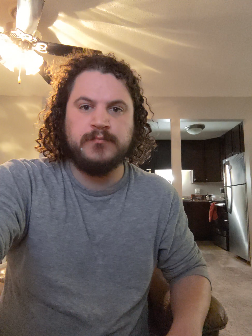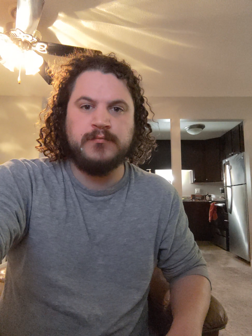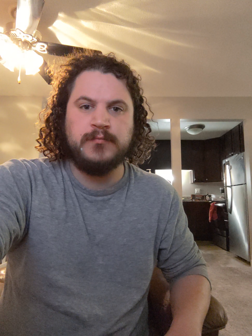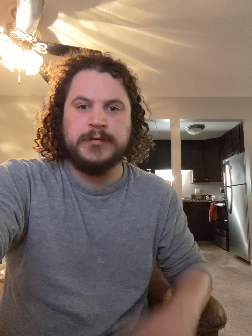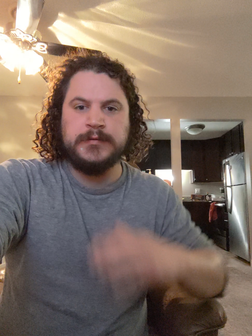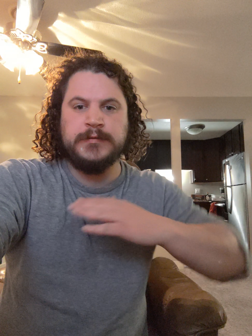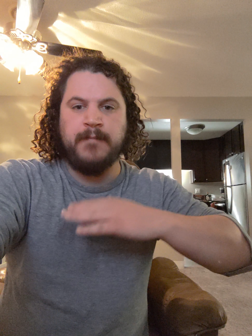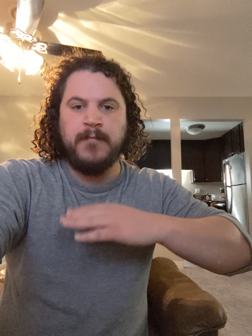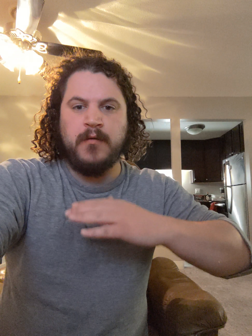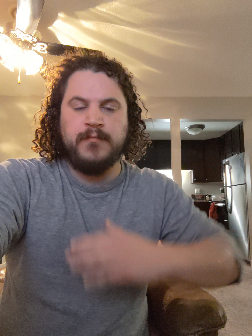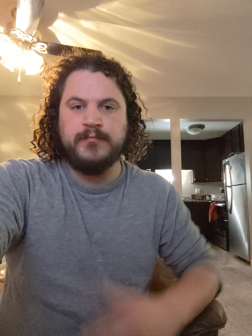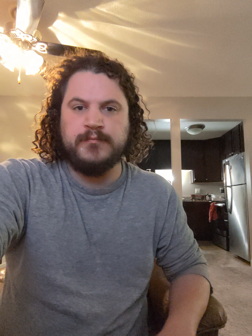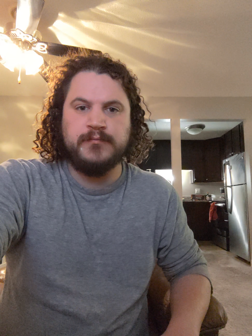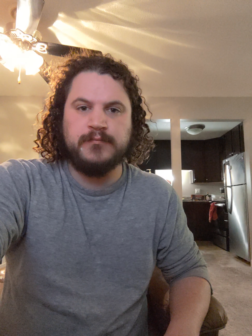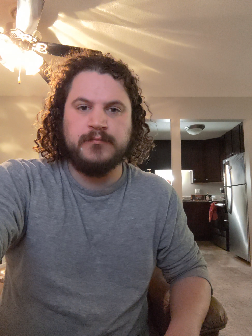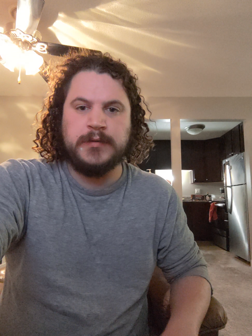table